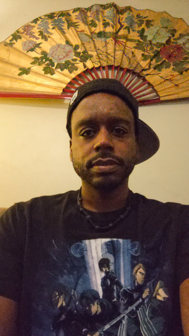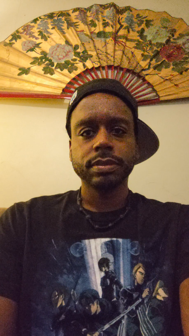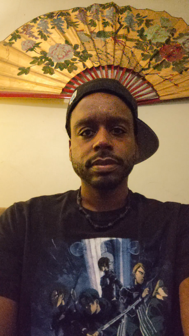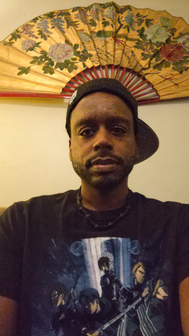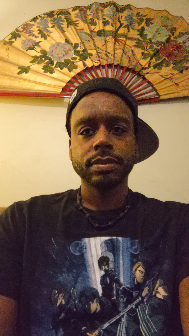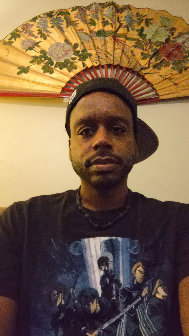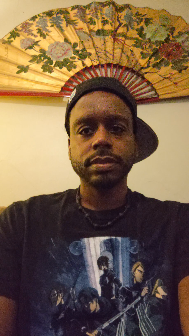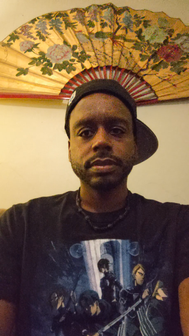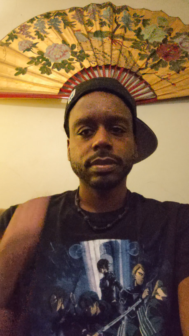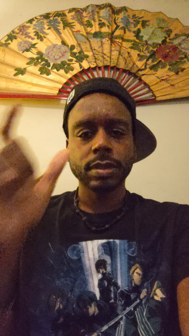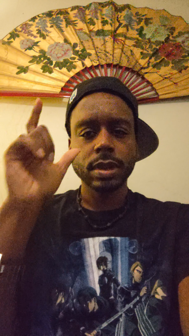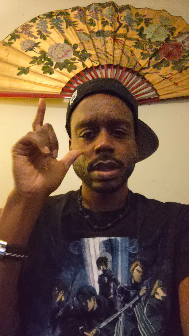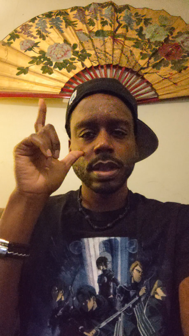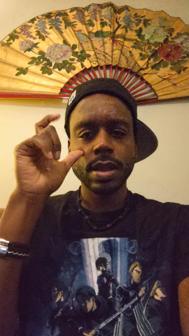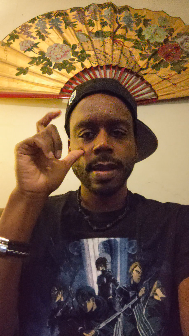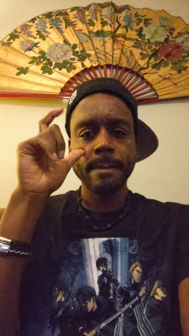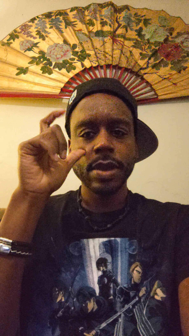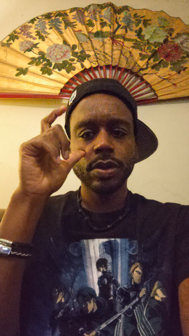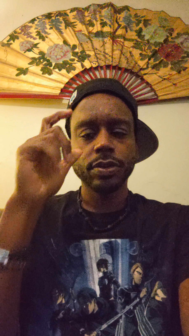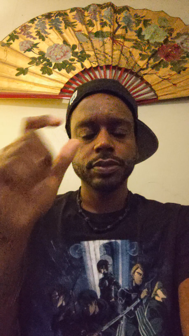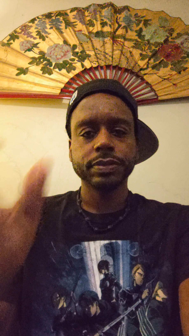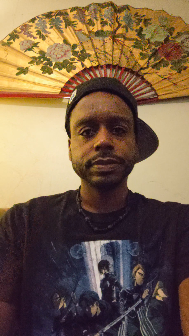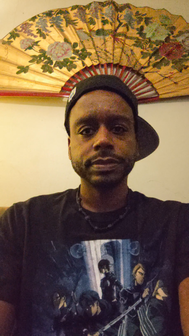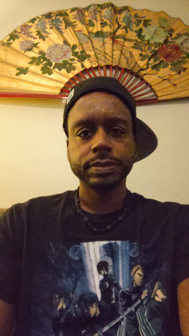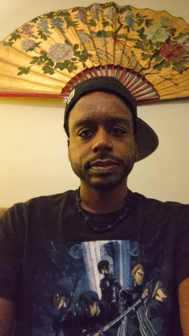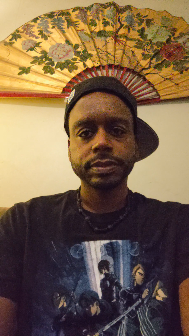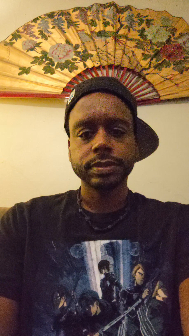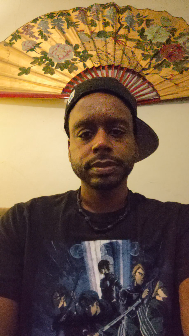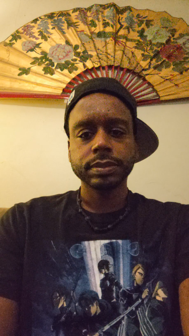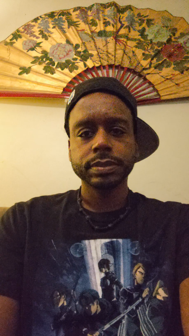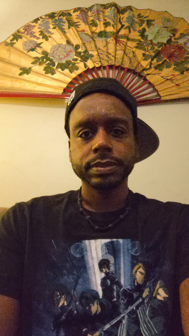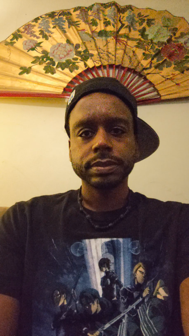camera